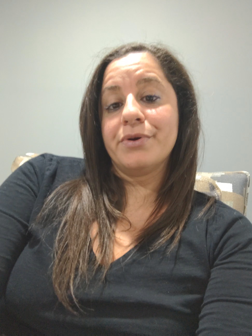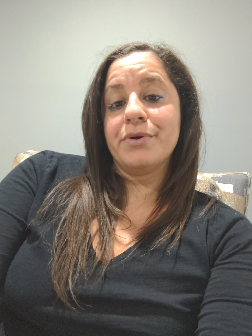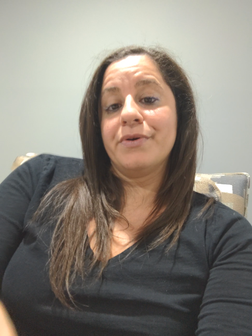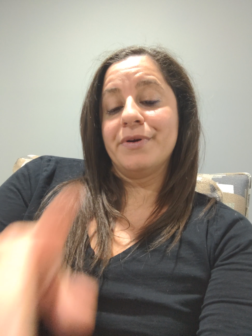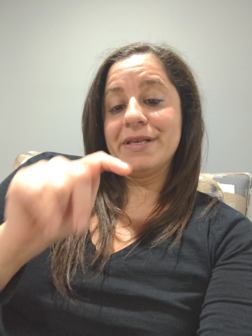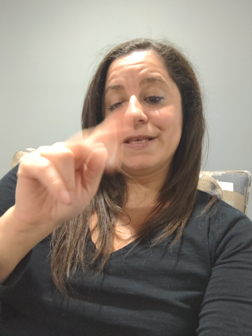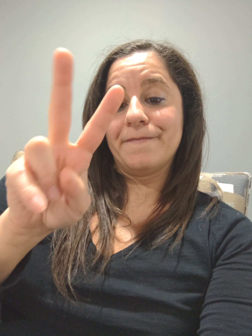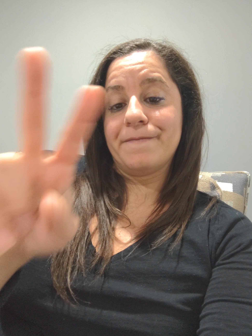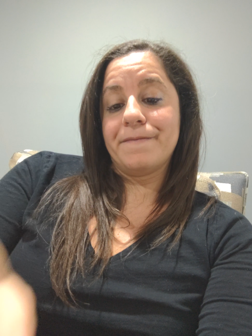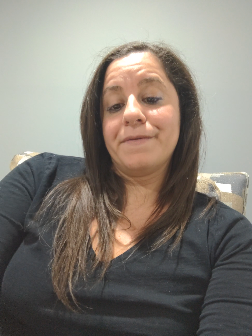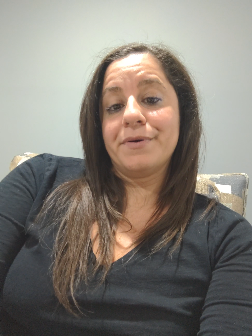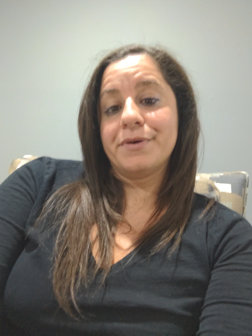TV